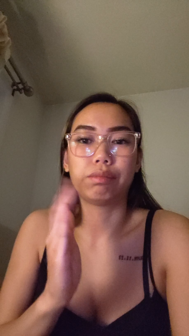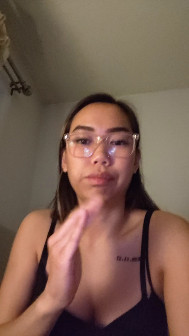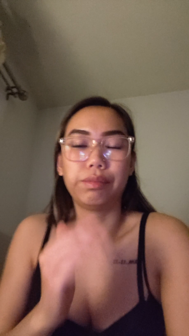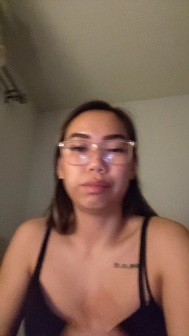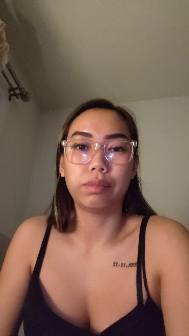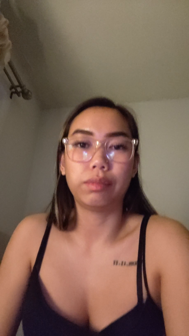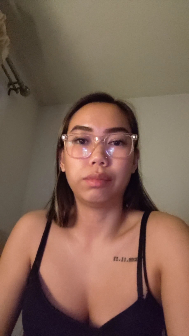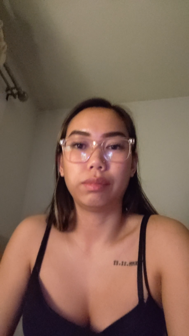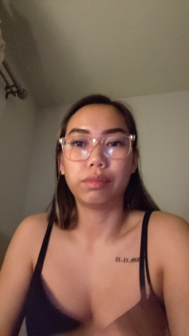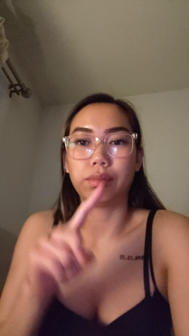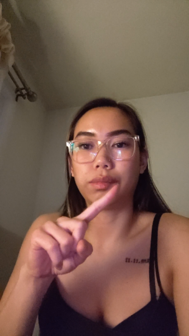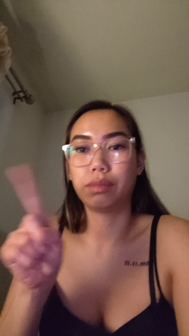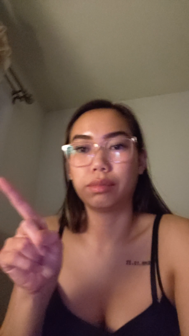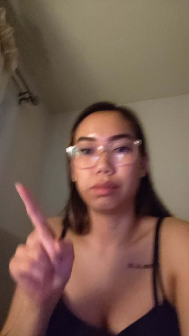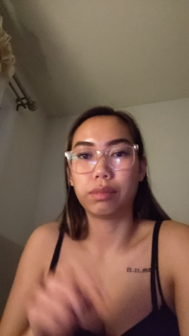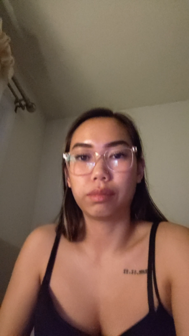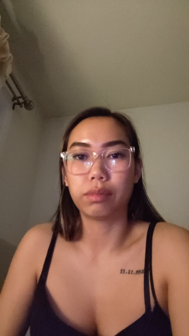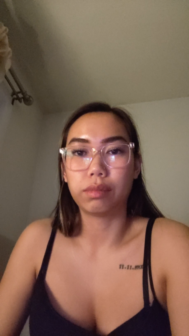but